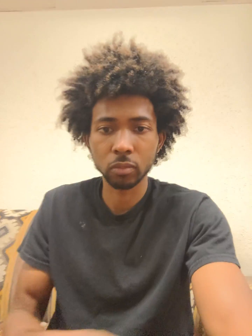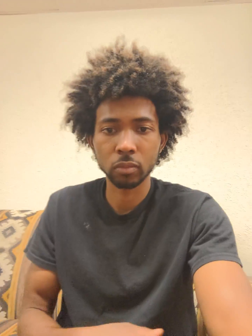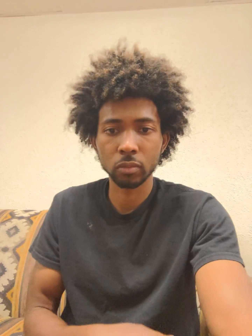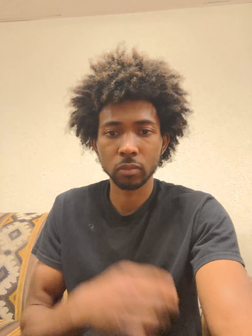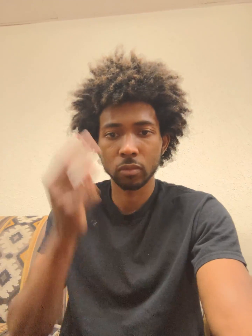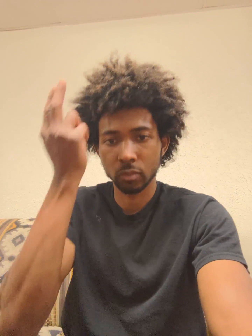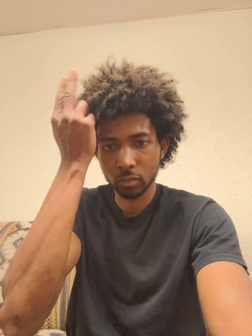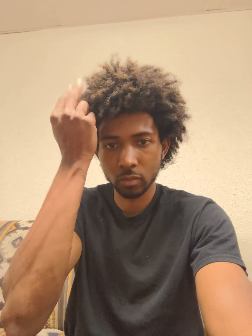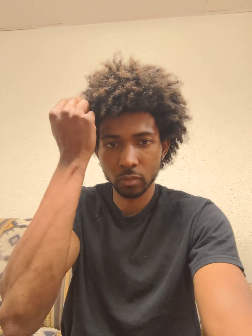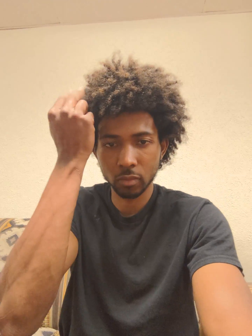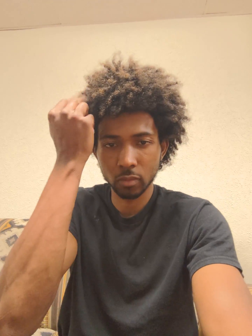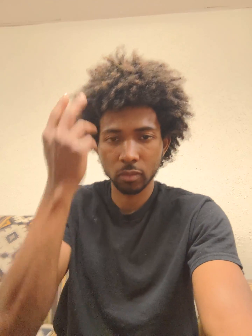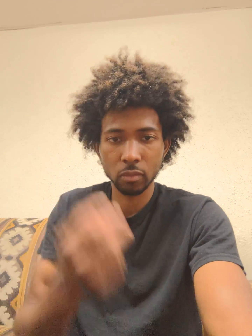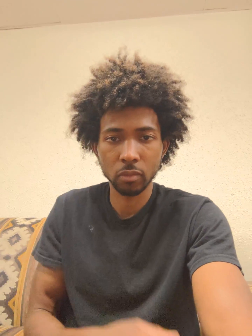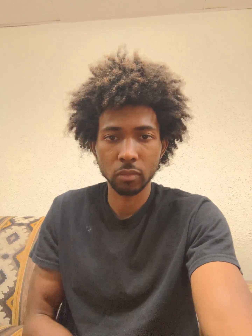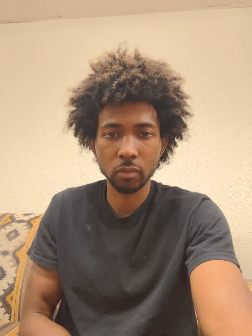bunny